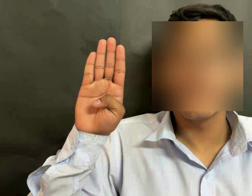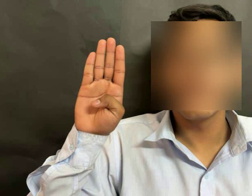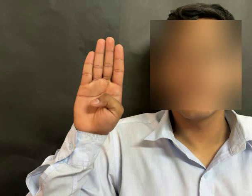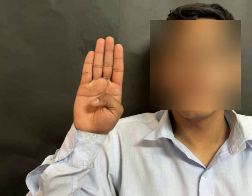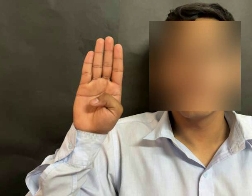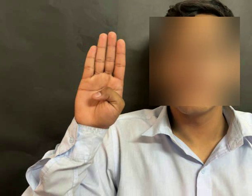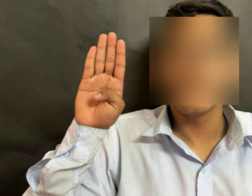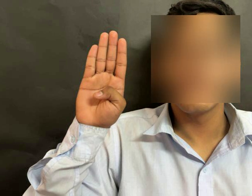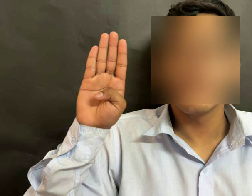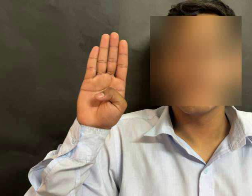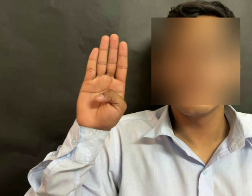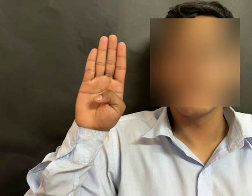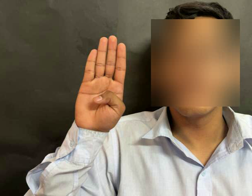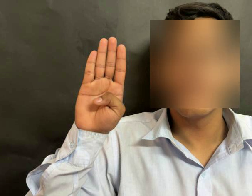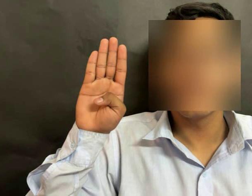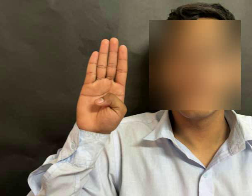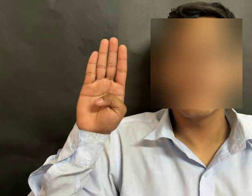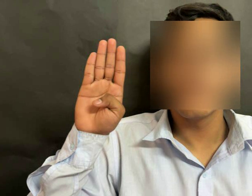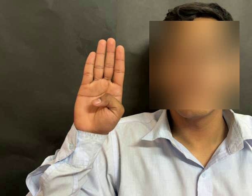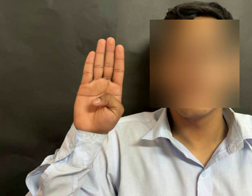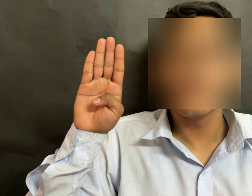B